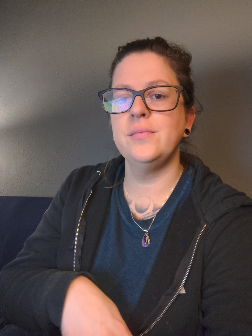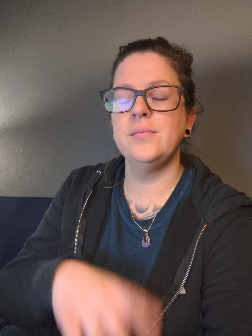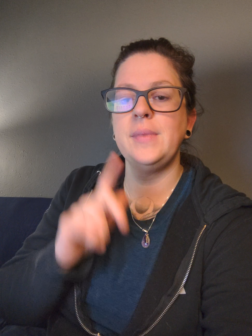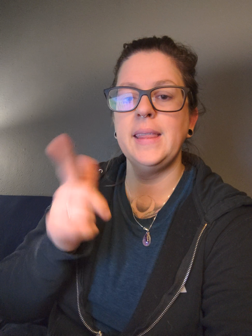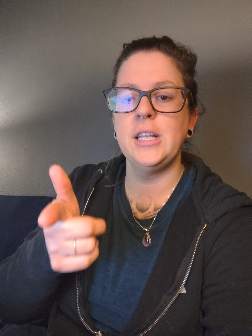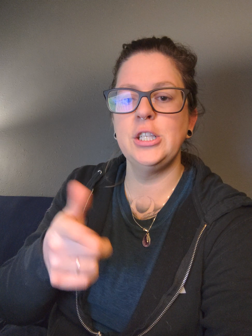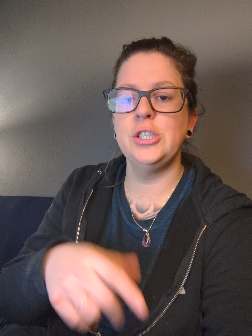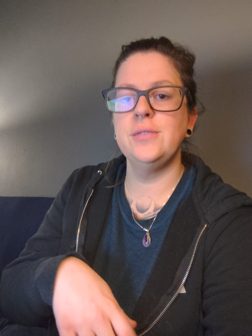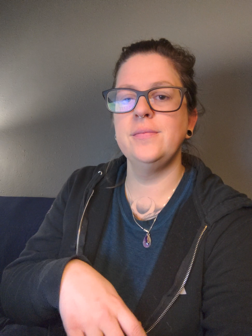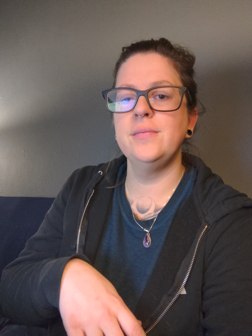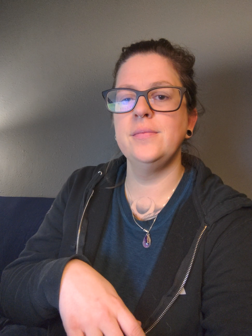later